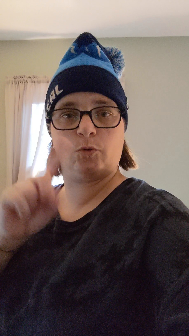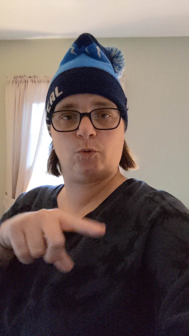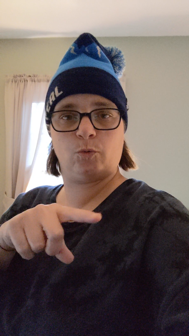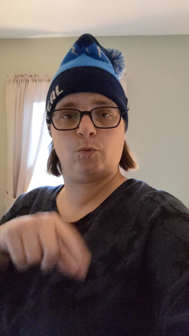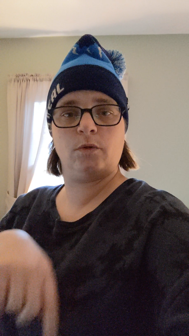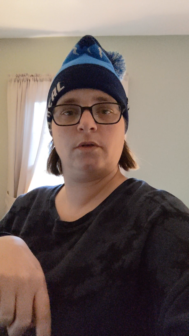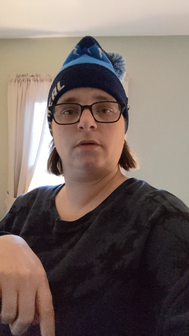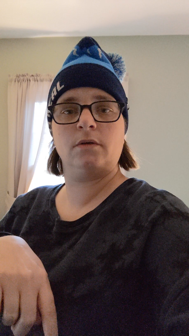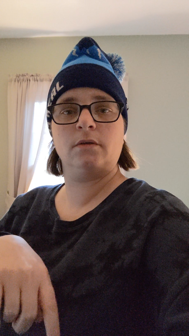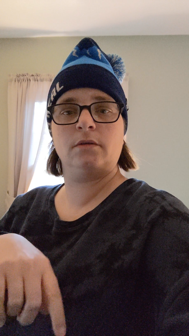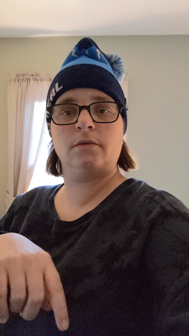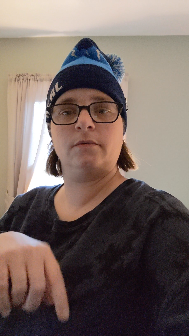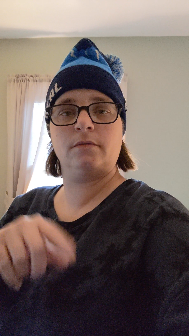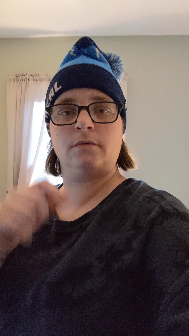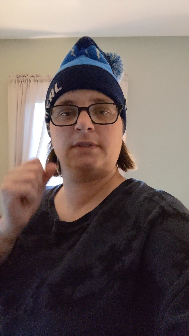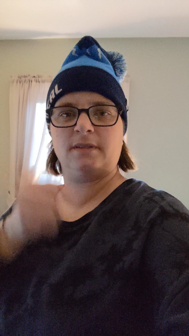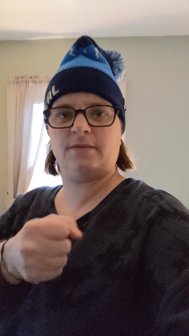hit